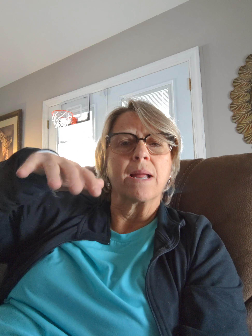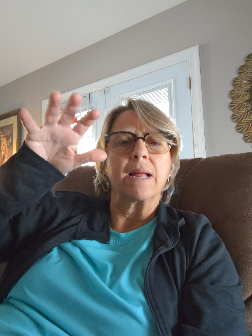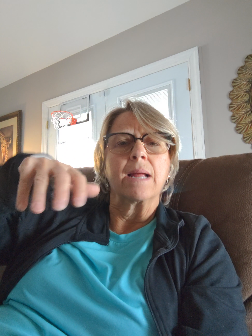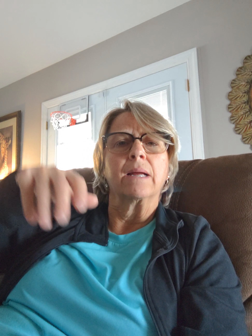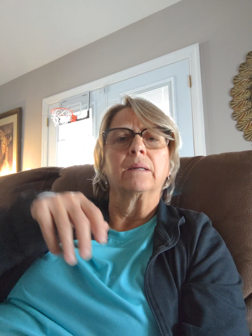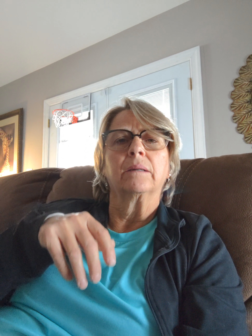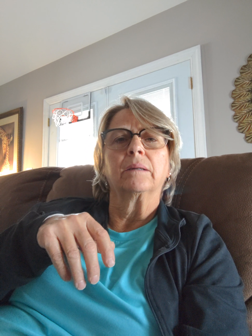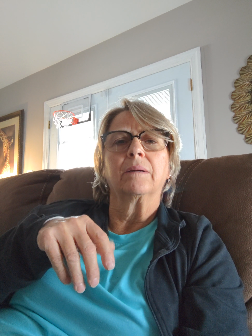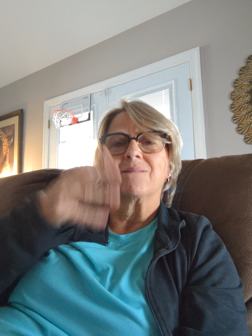rain